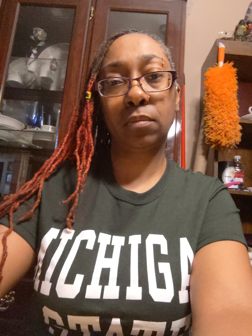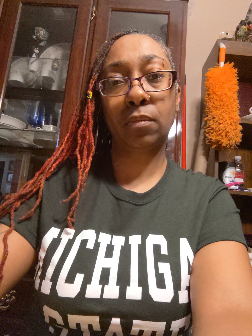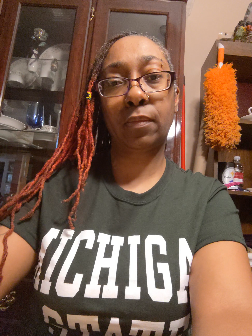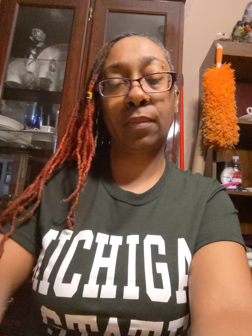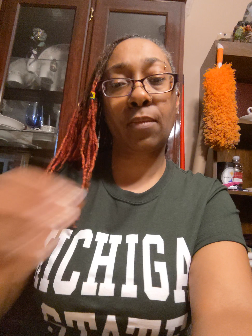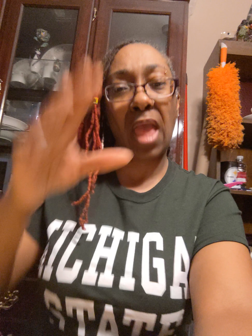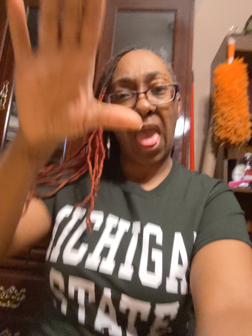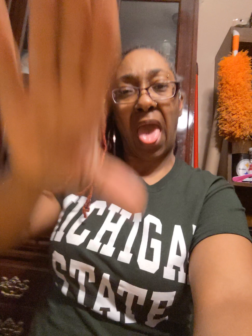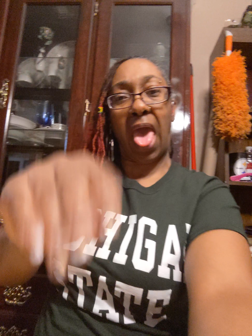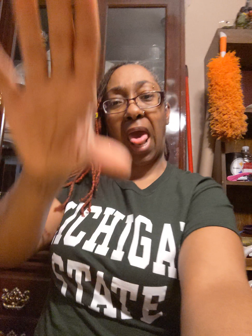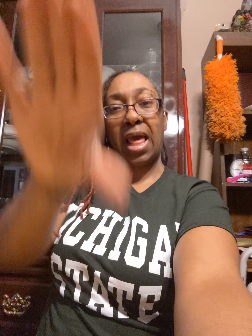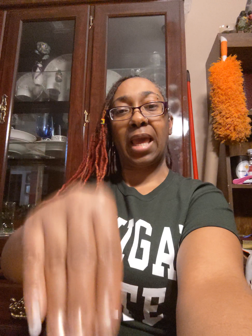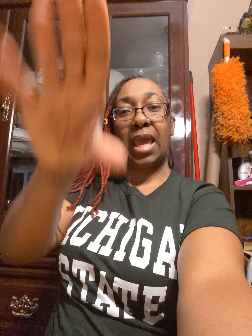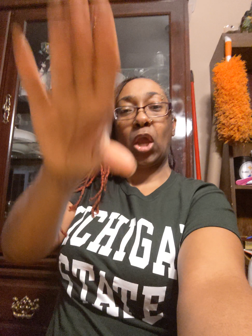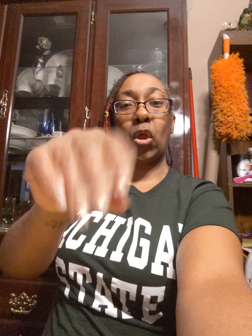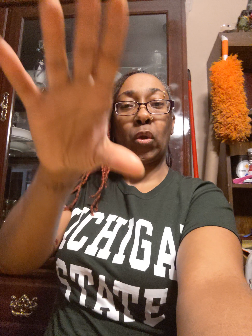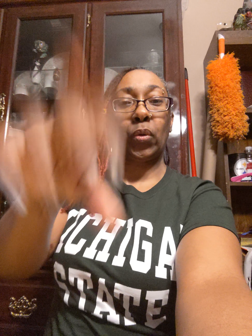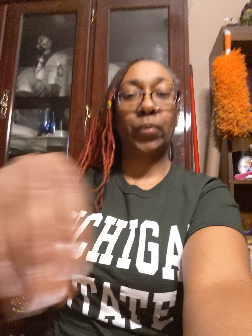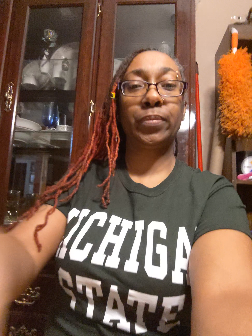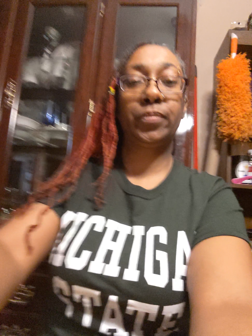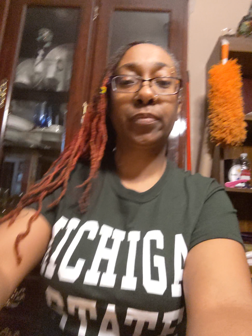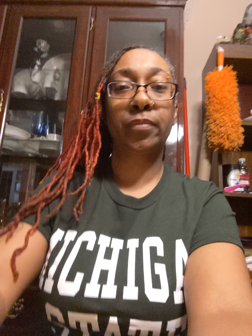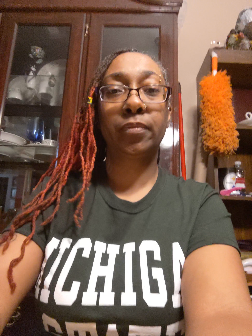alligator